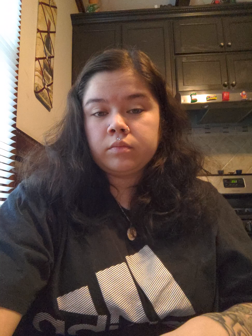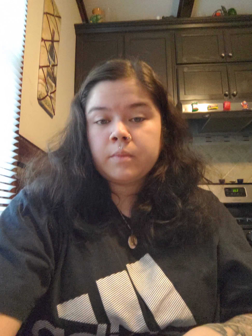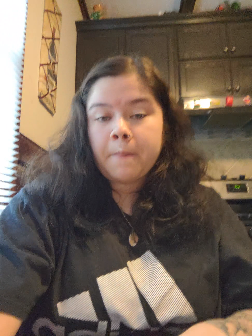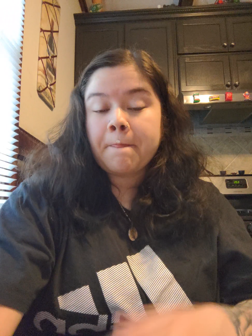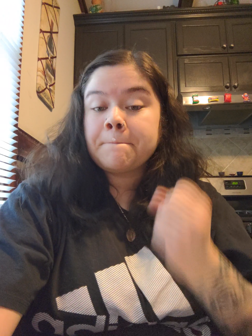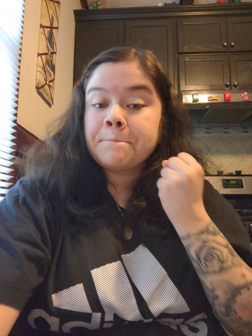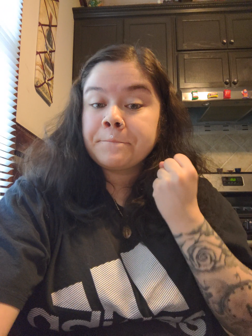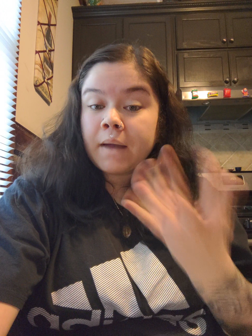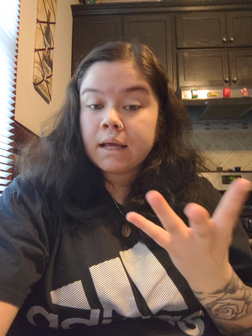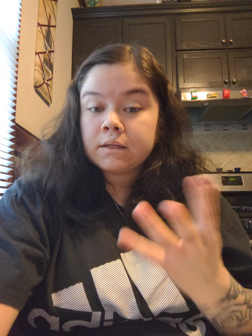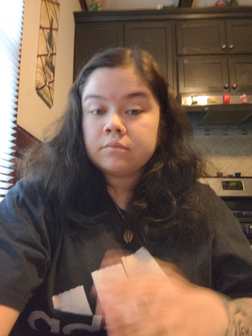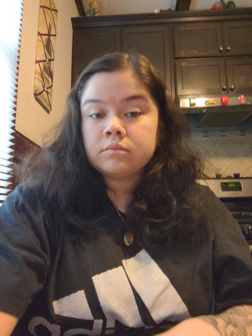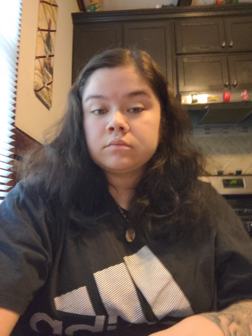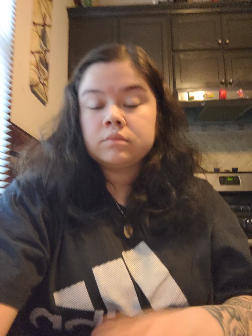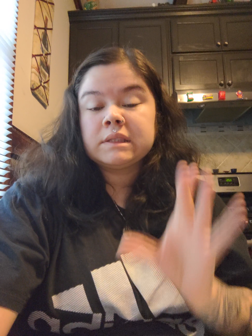many